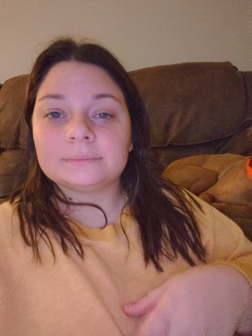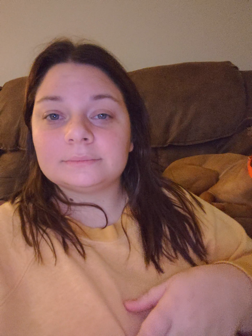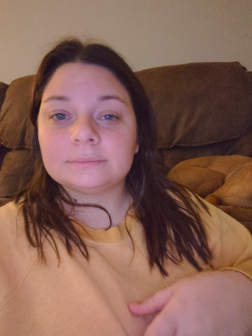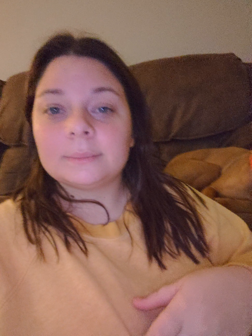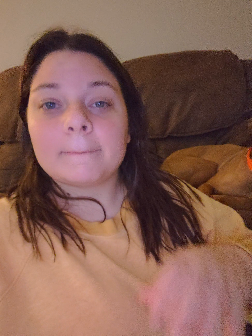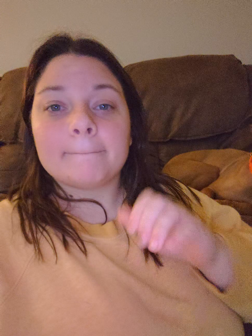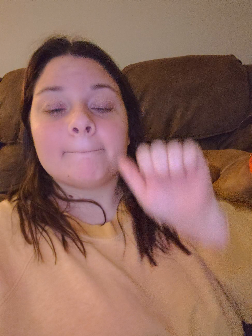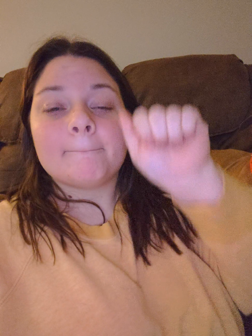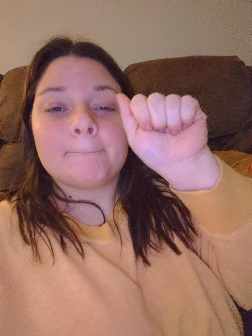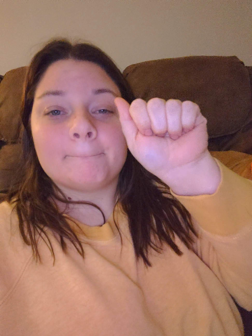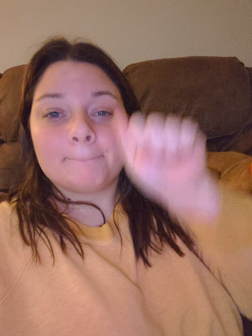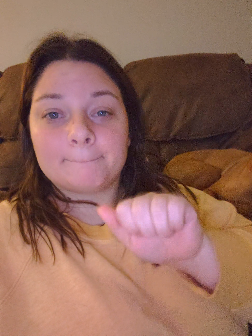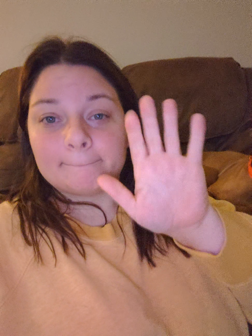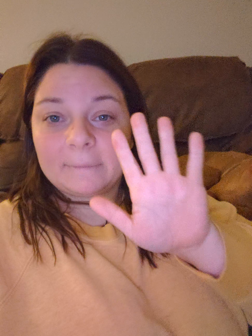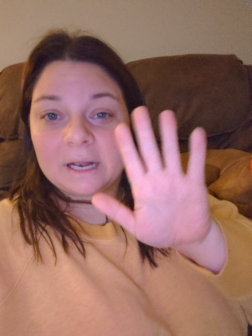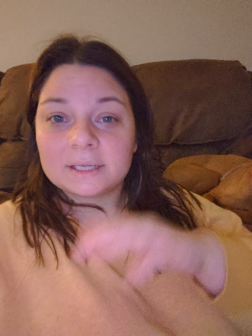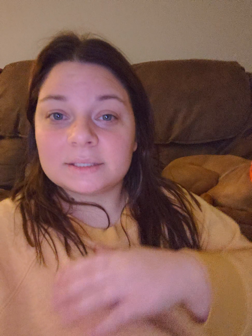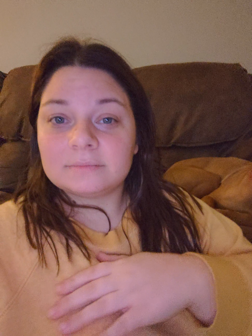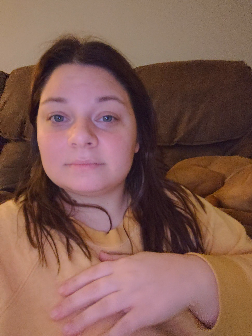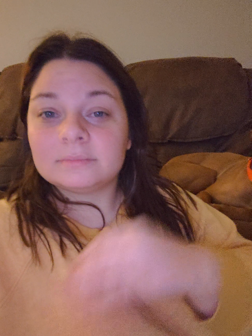mitten